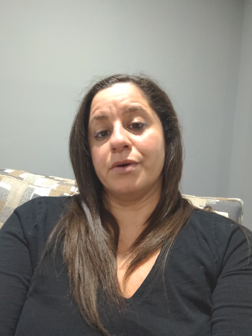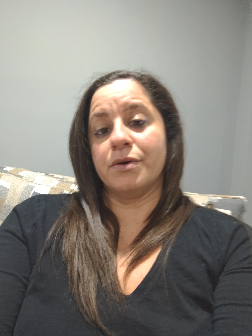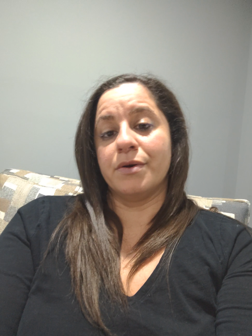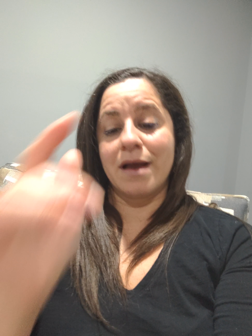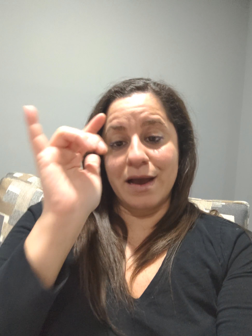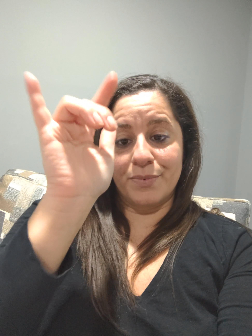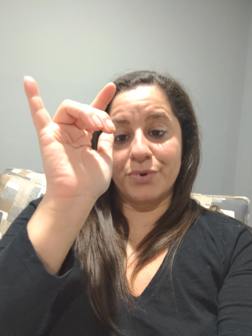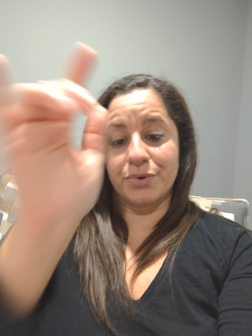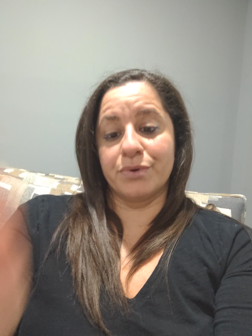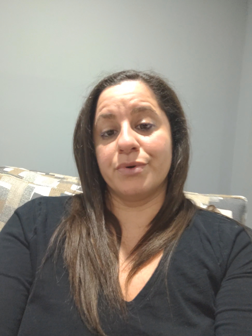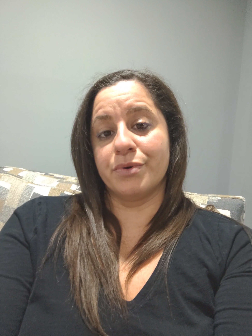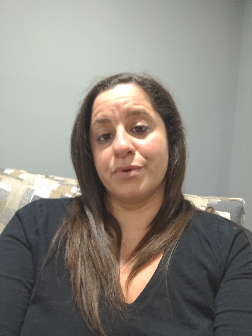airplane